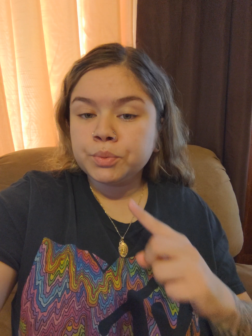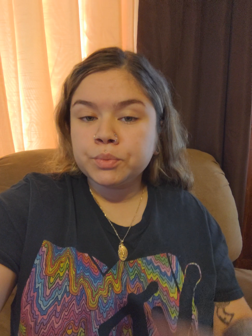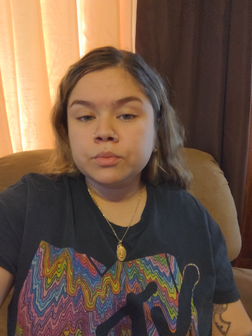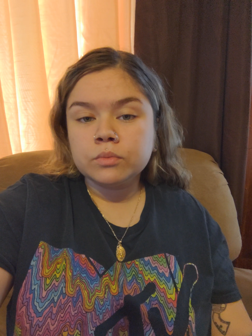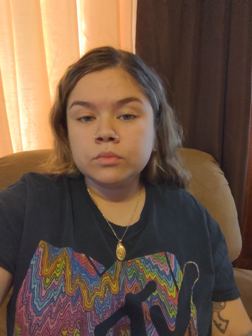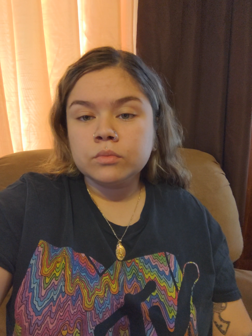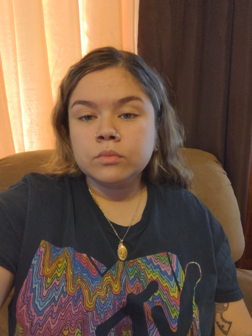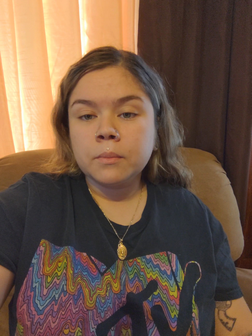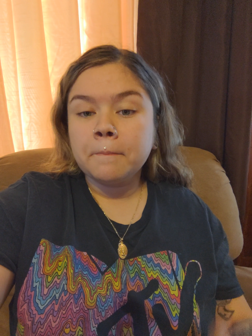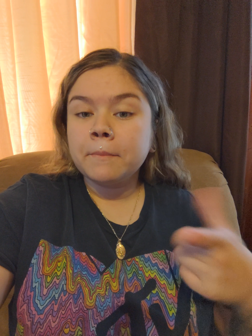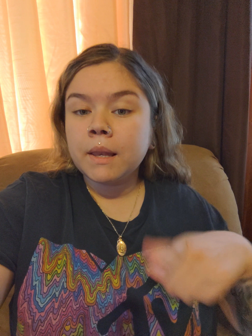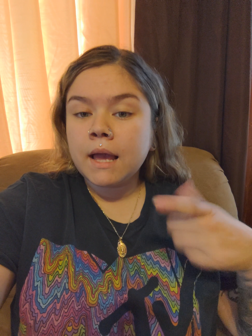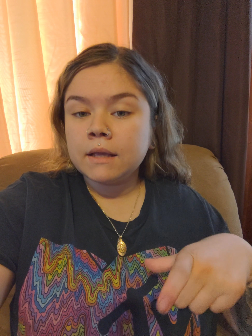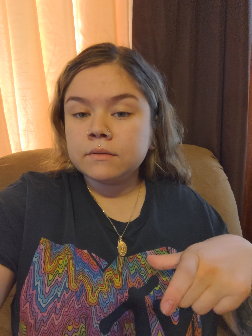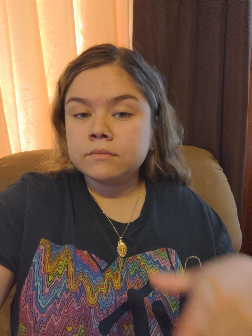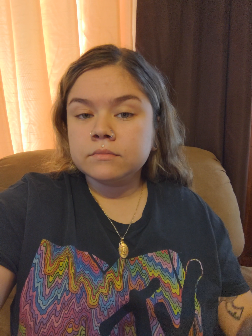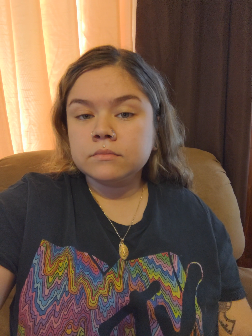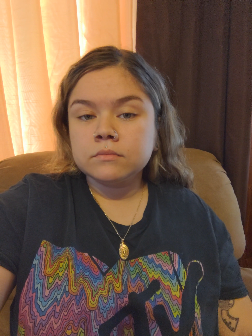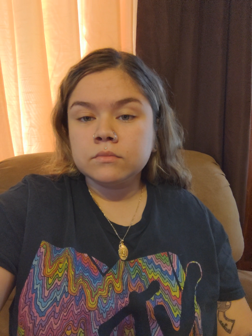plate